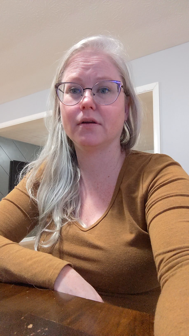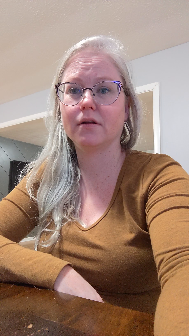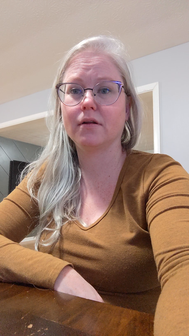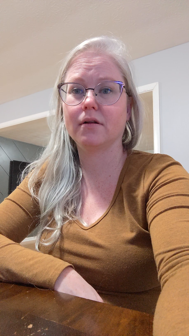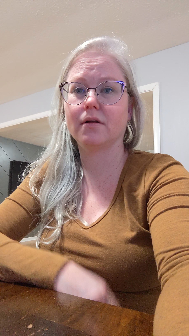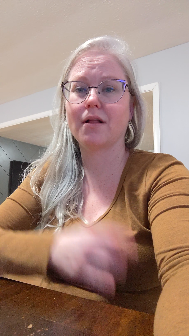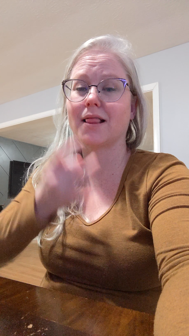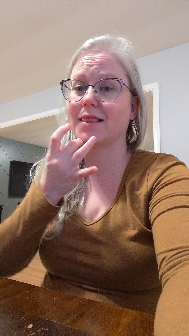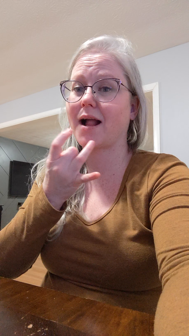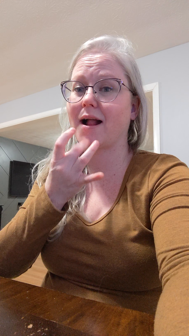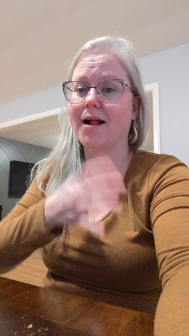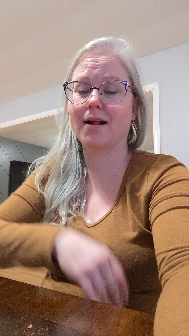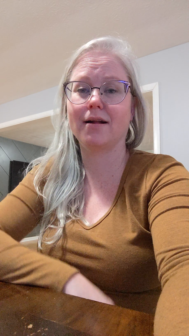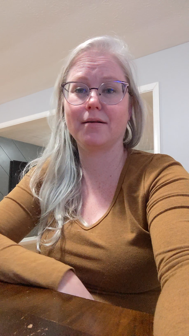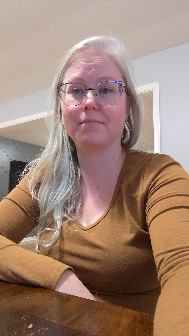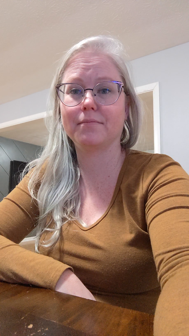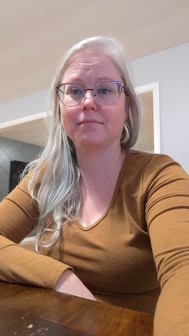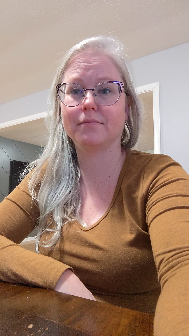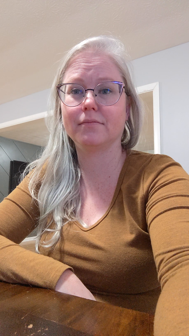light bulb